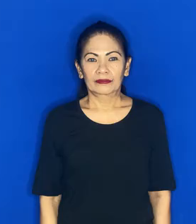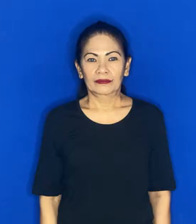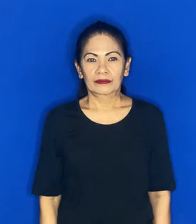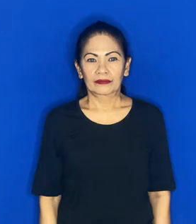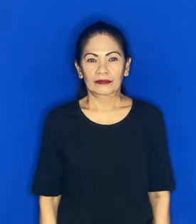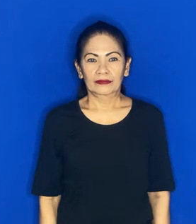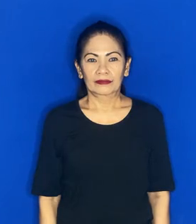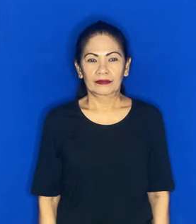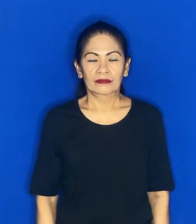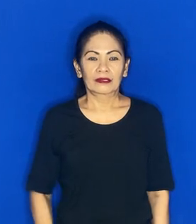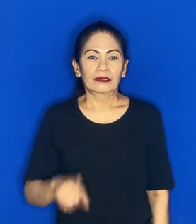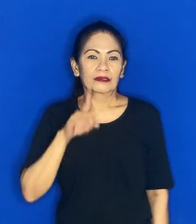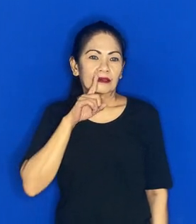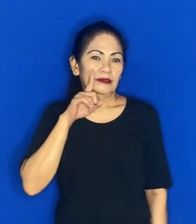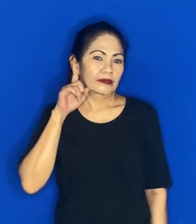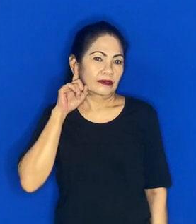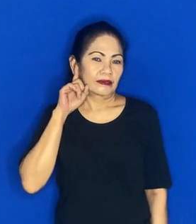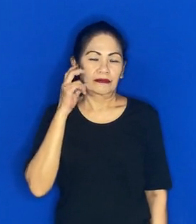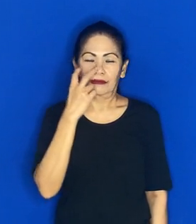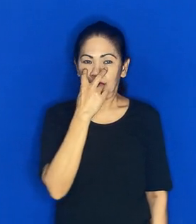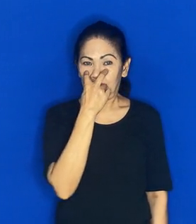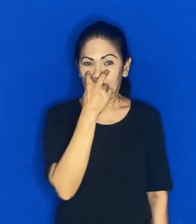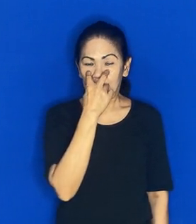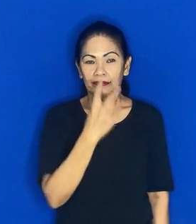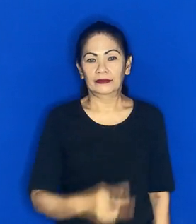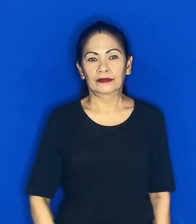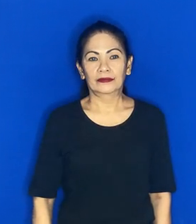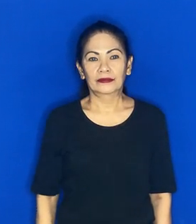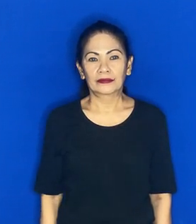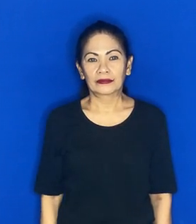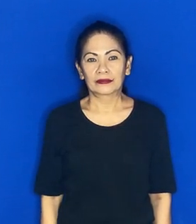deaf blind